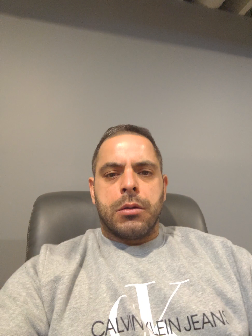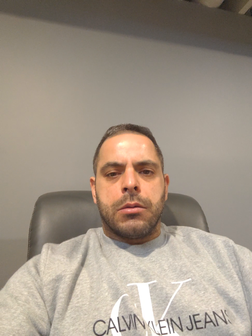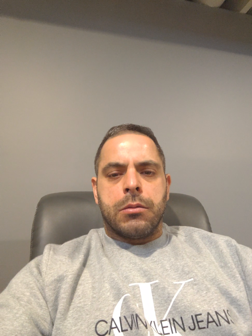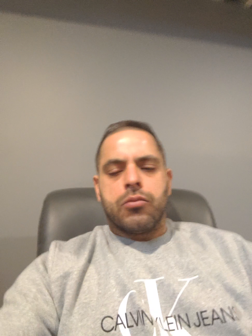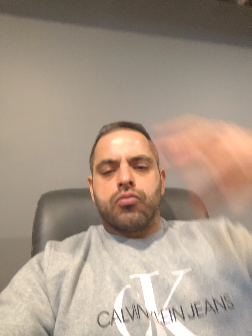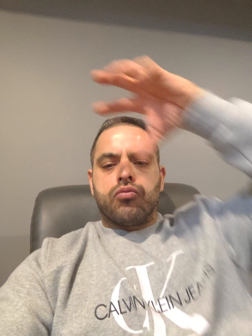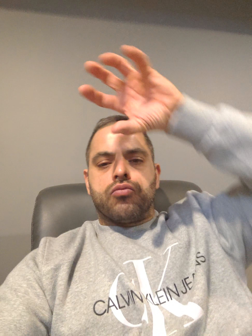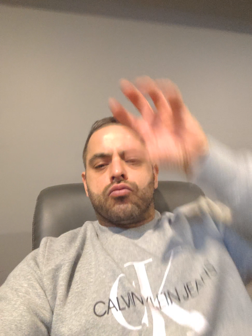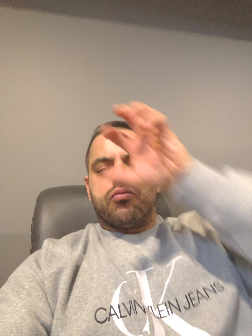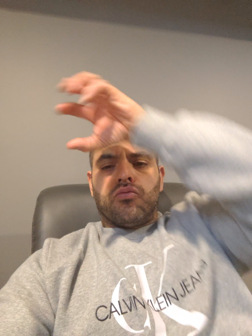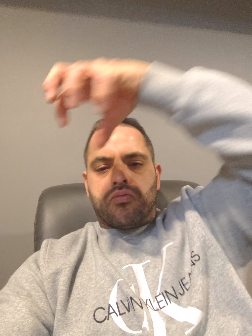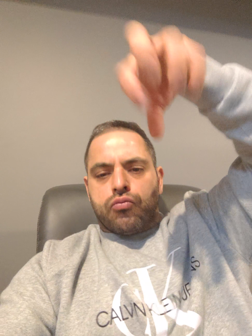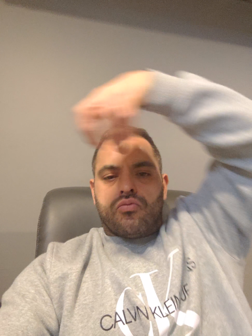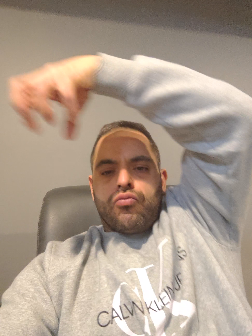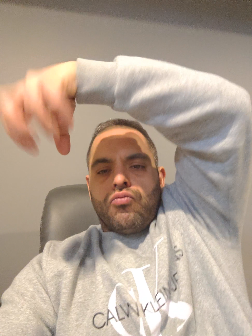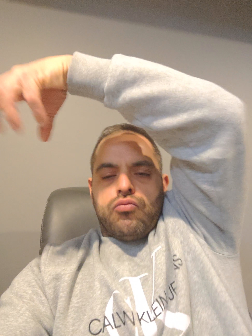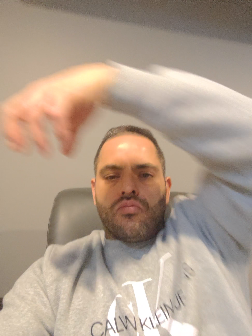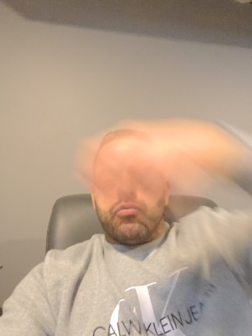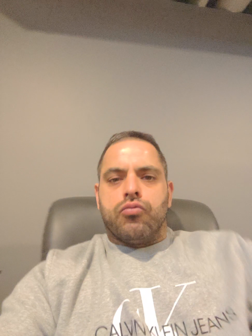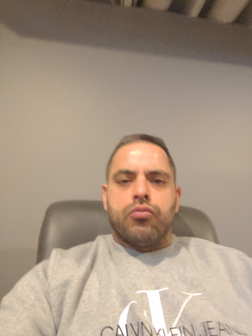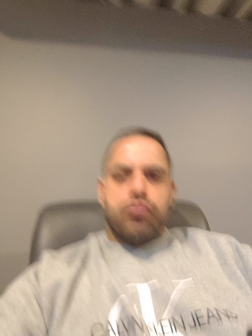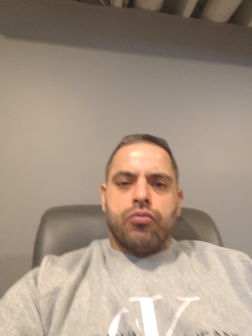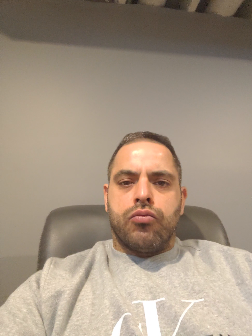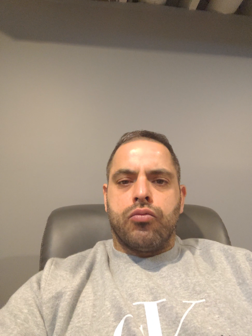cloud